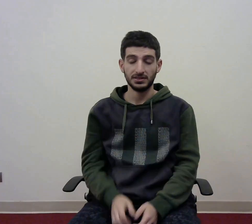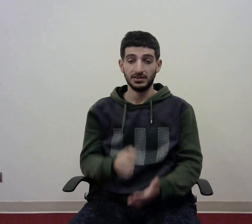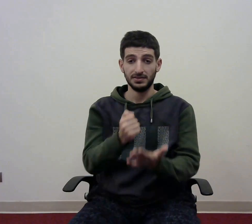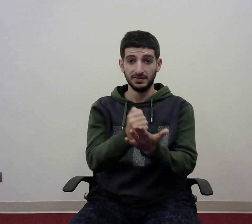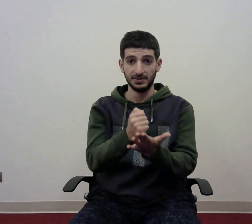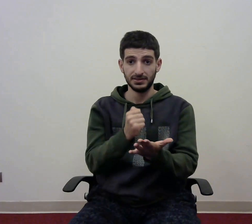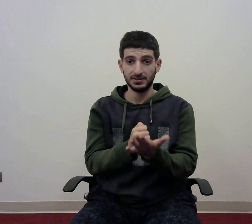viza